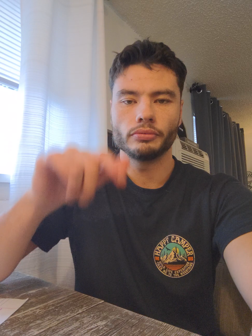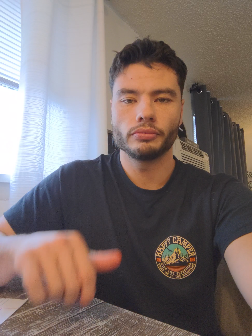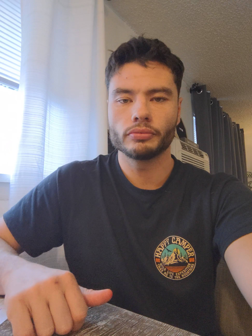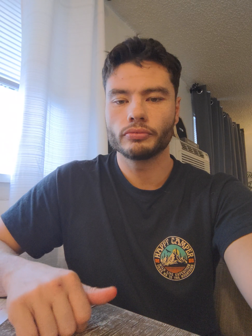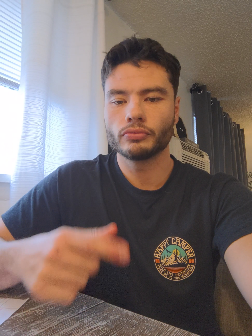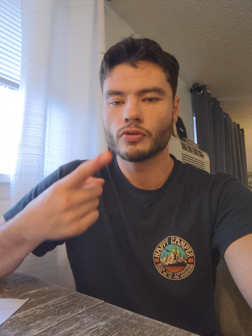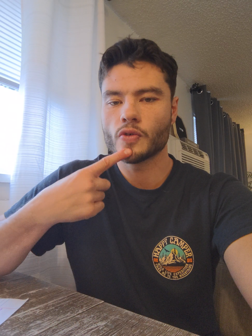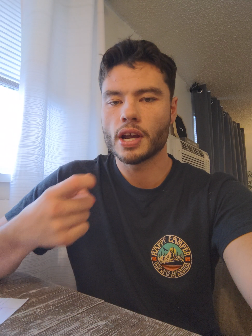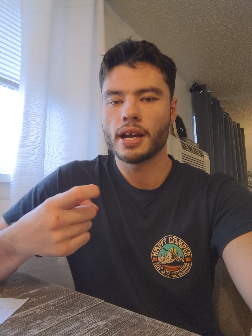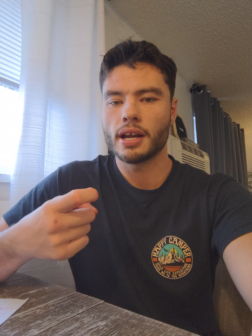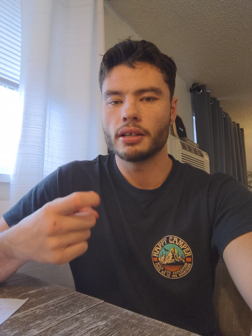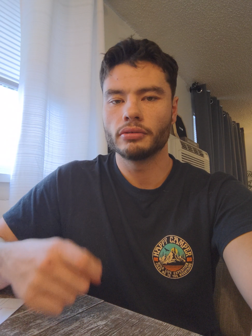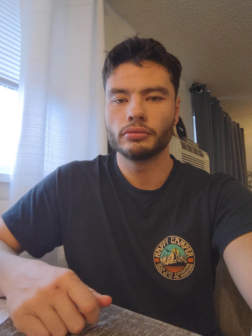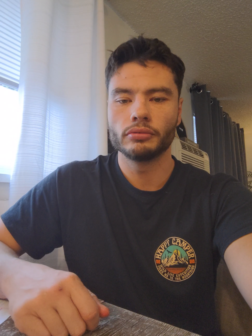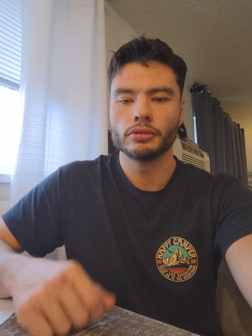red